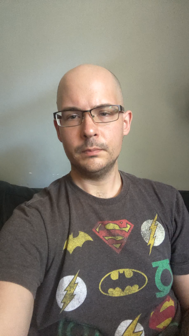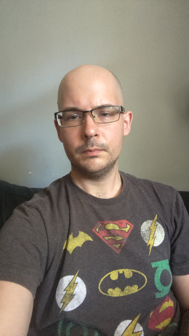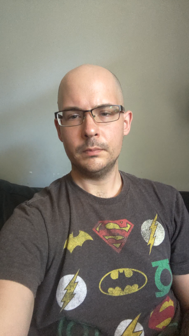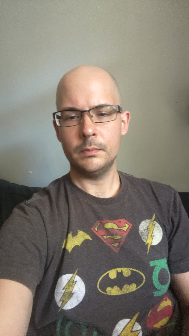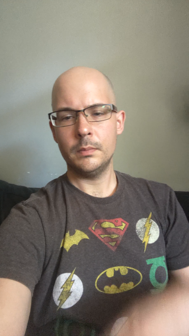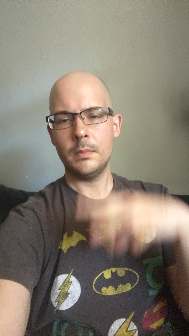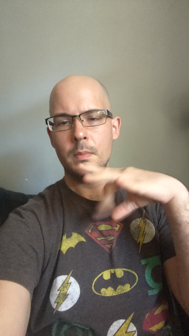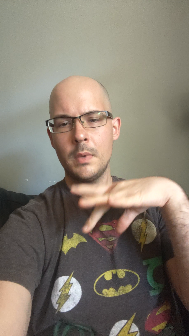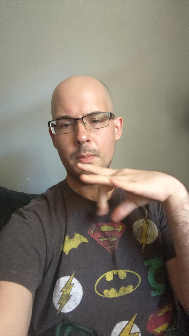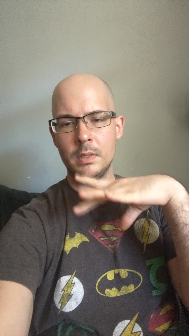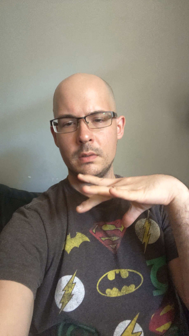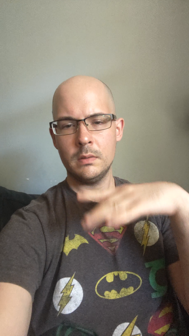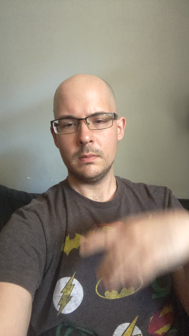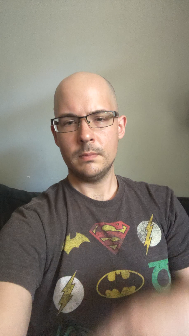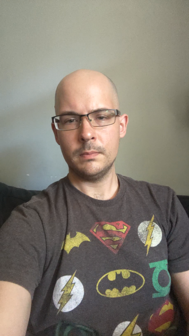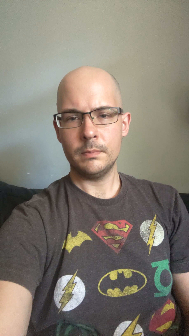pumpkin